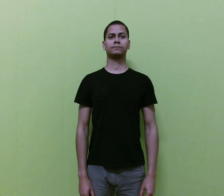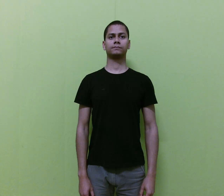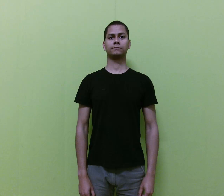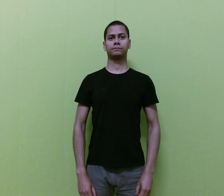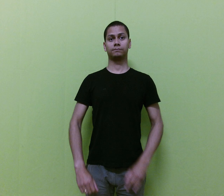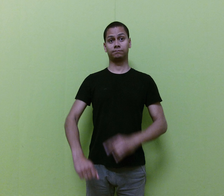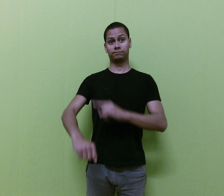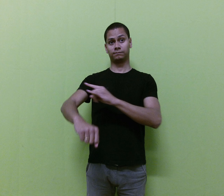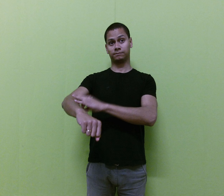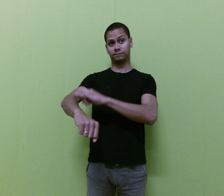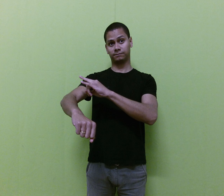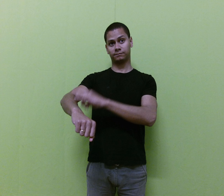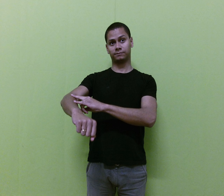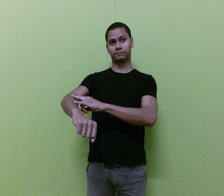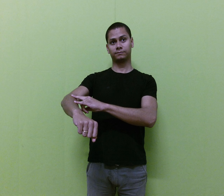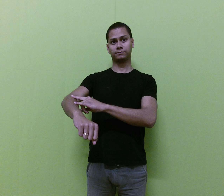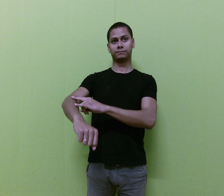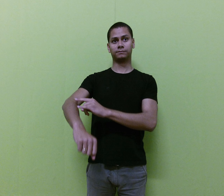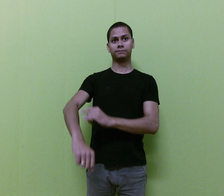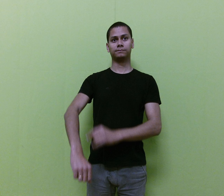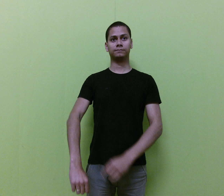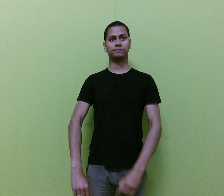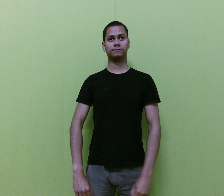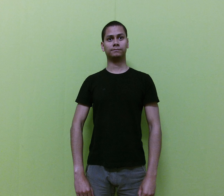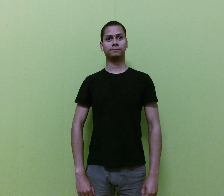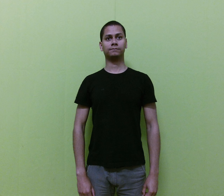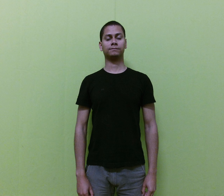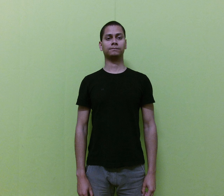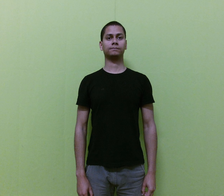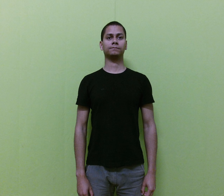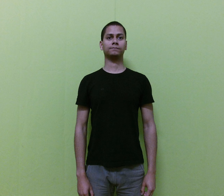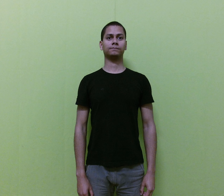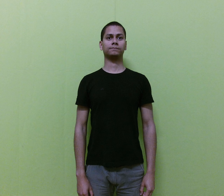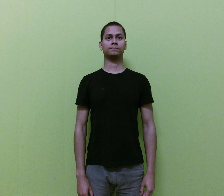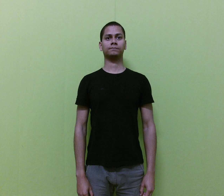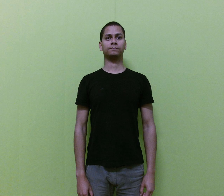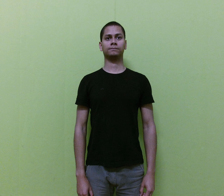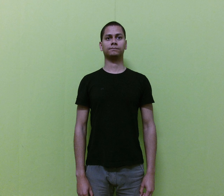banheiro